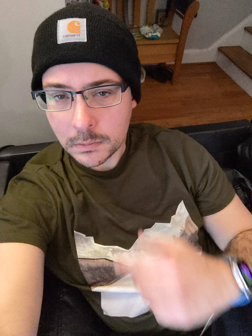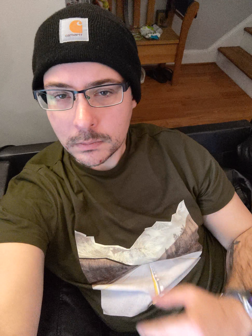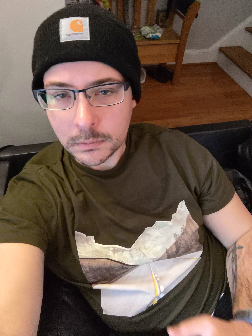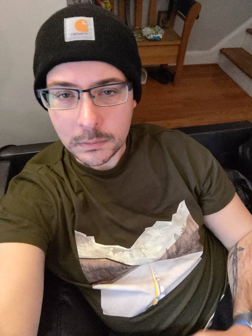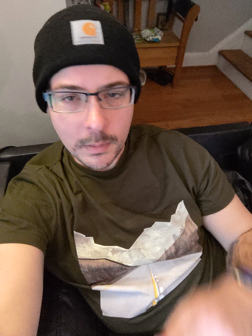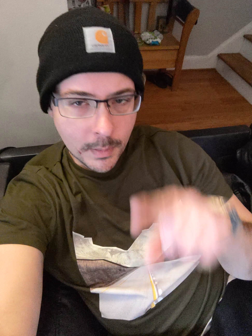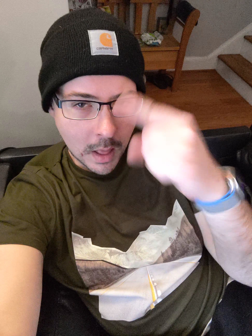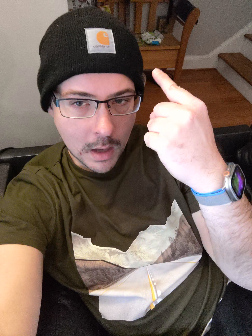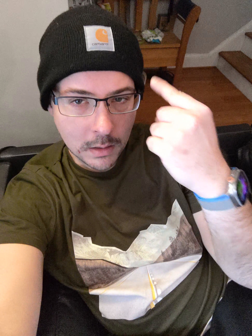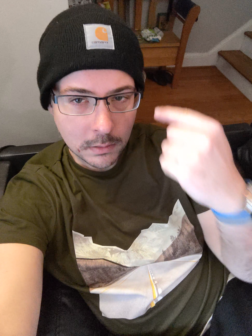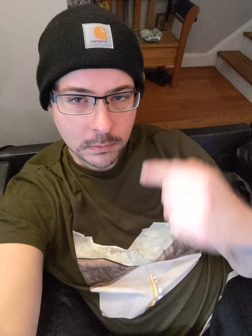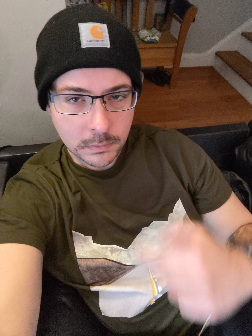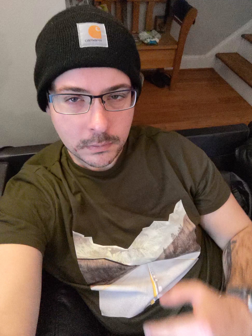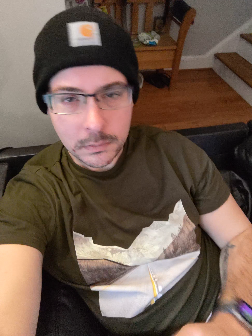black